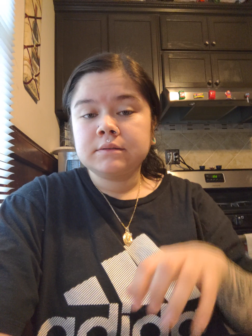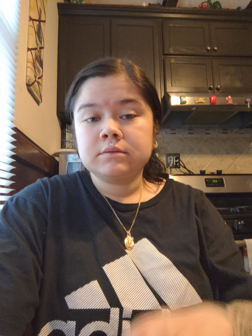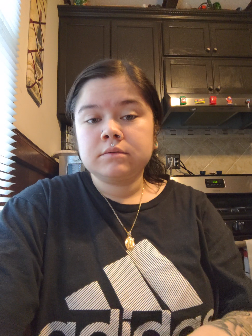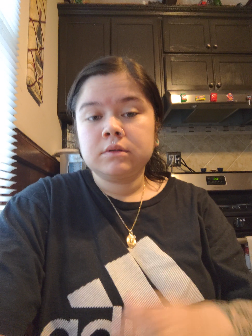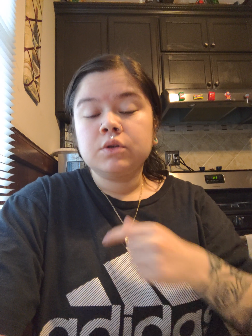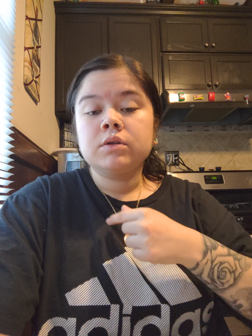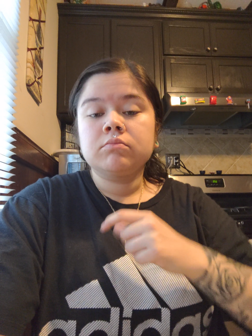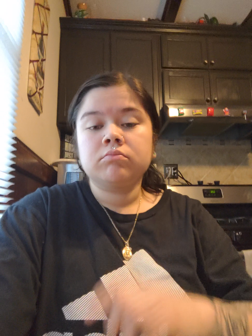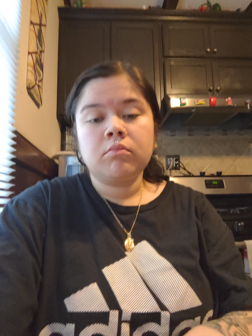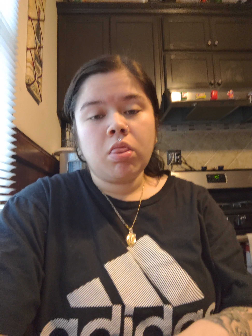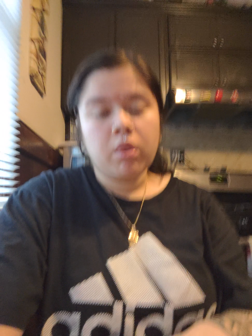gift